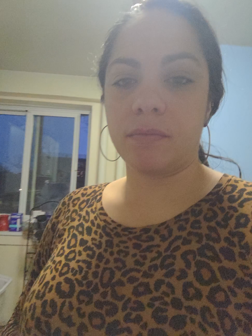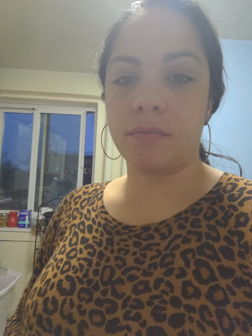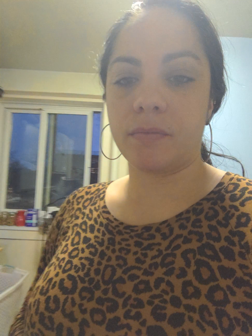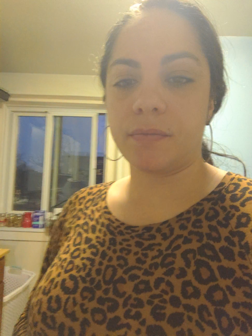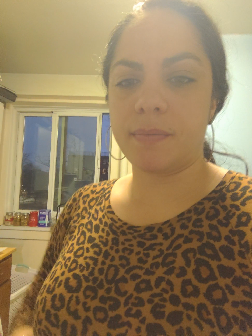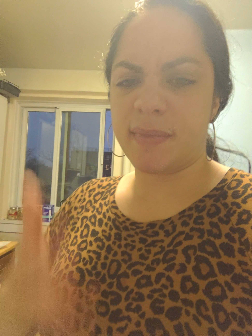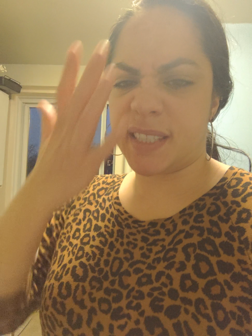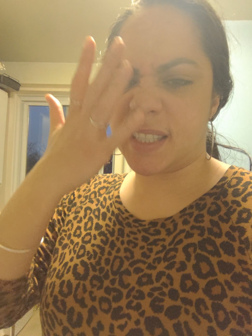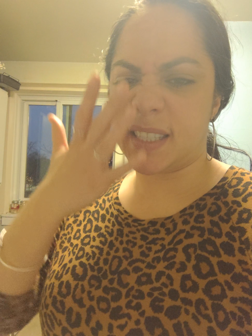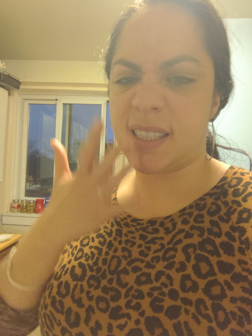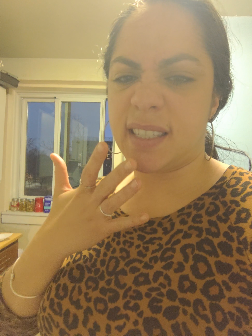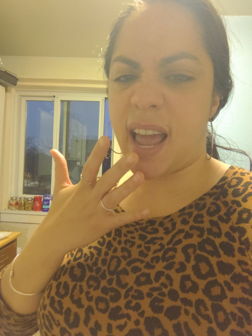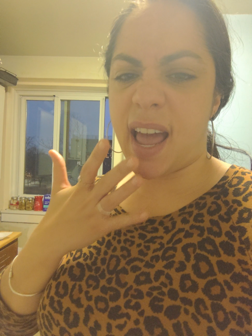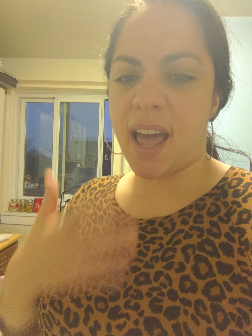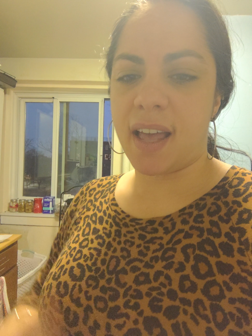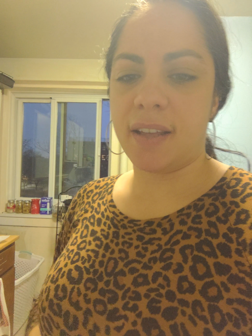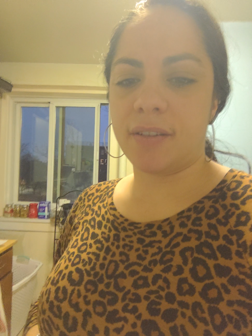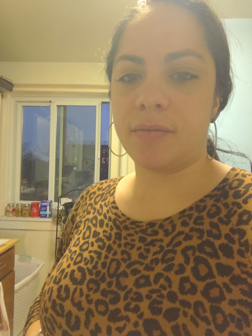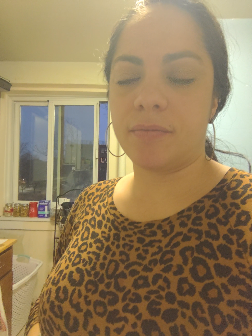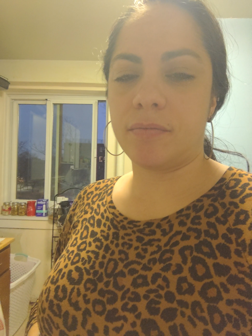sad